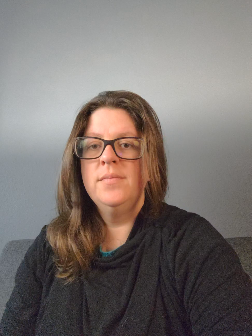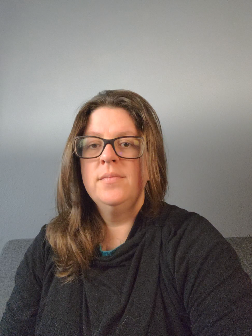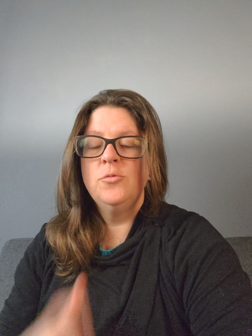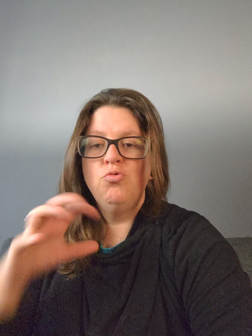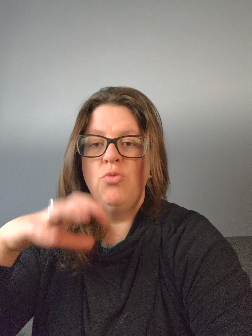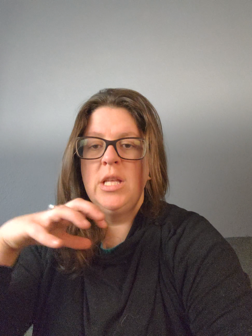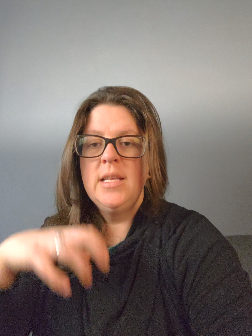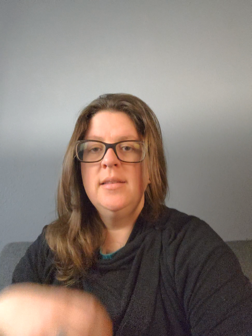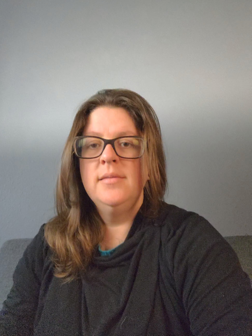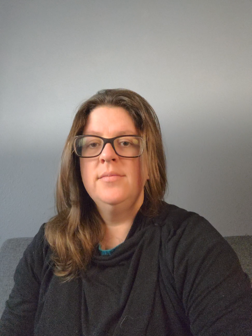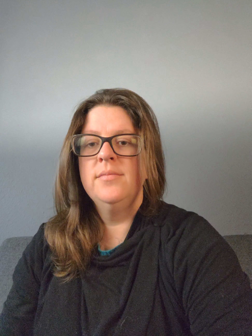rain